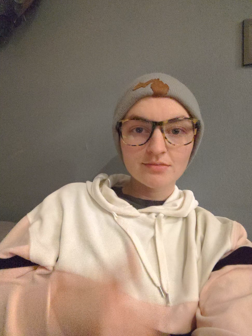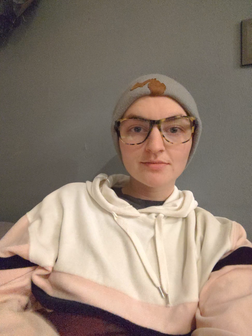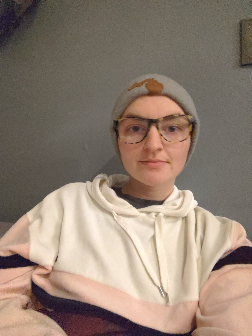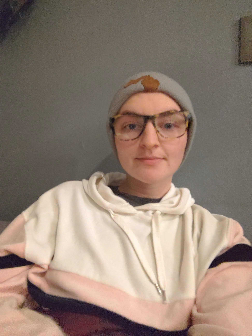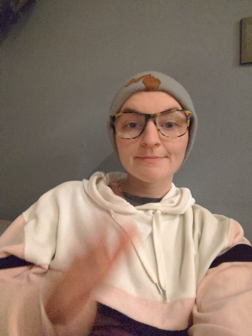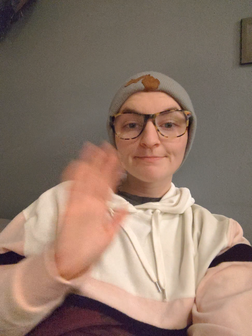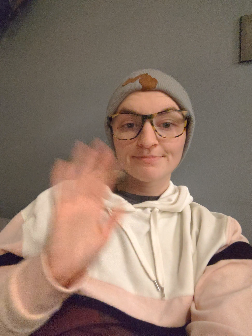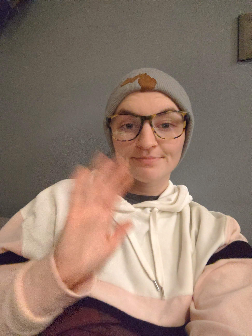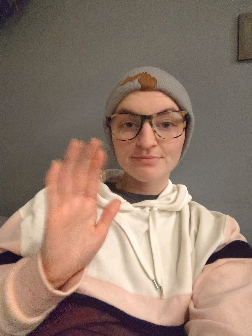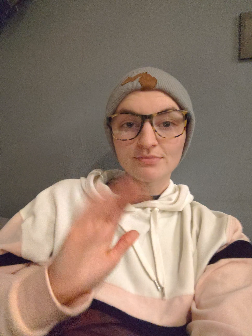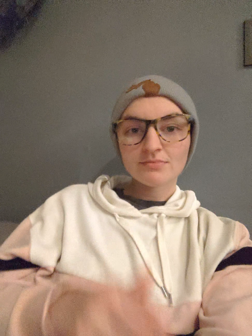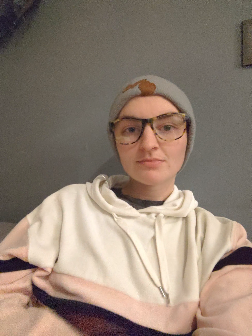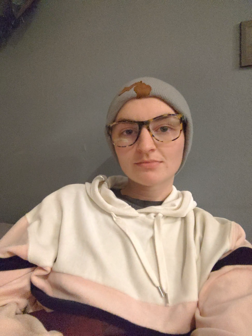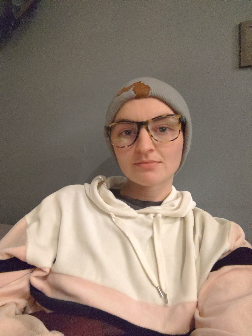bye